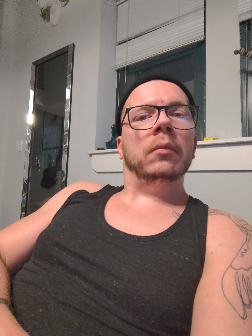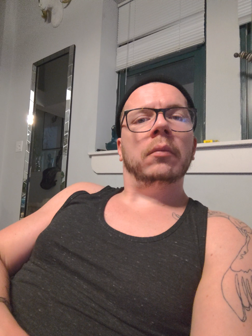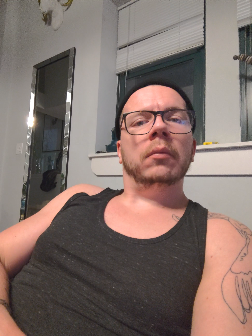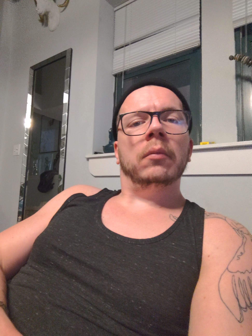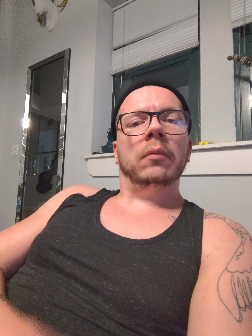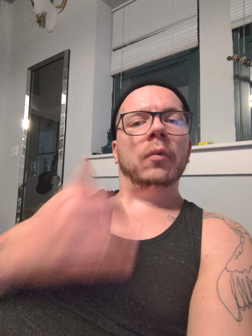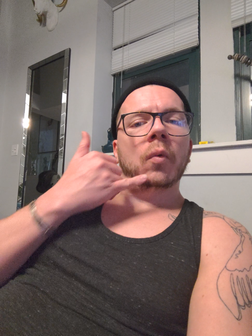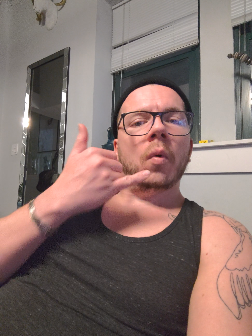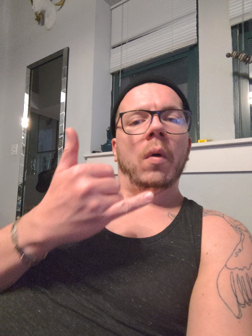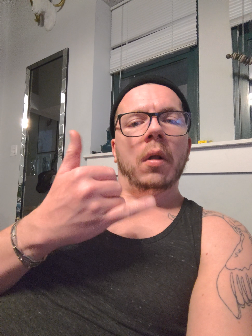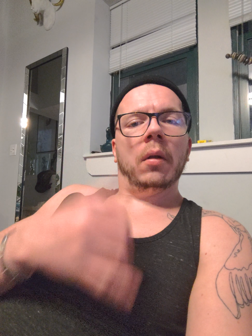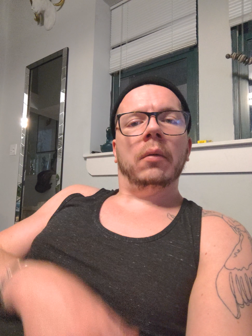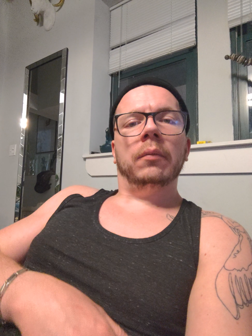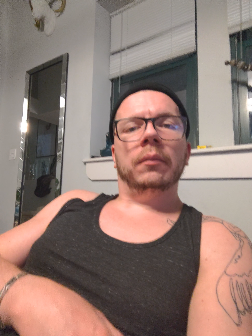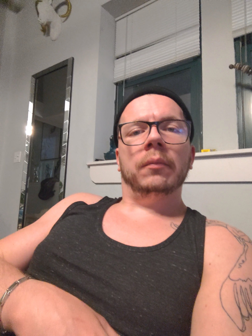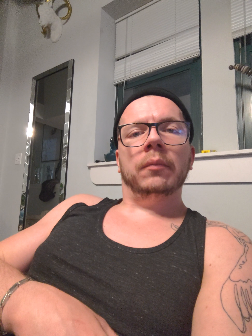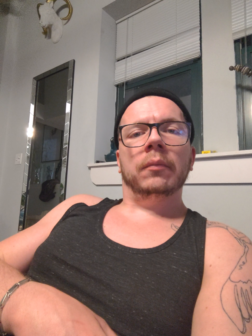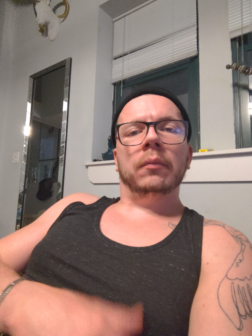call on the phone